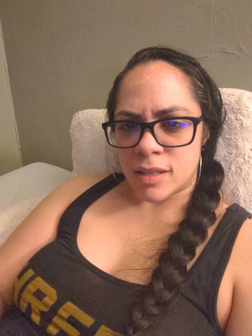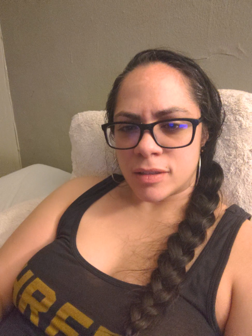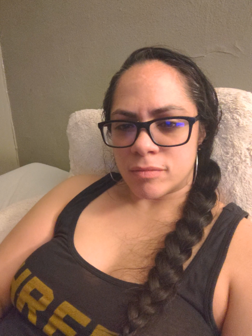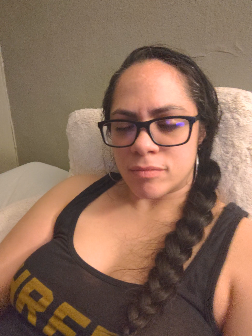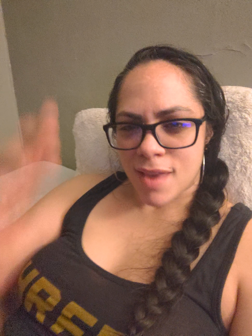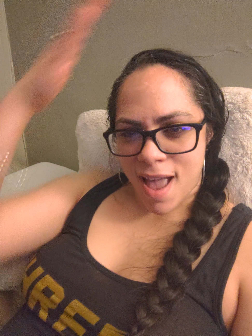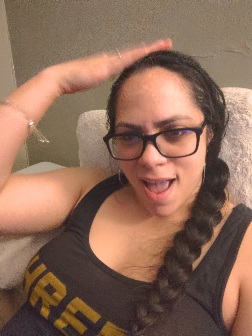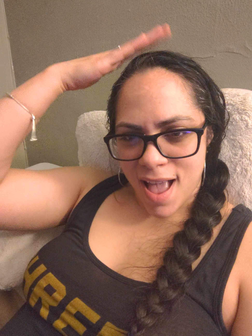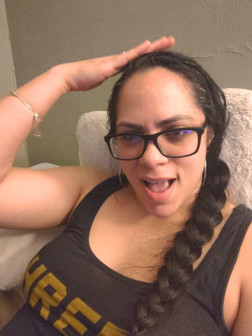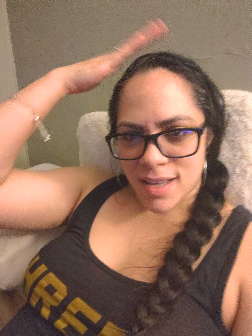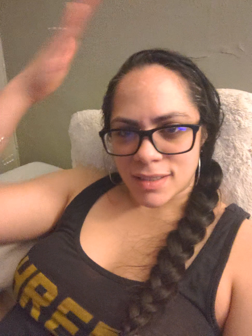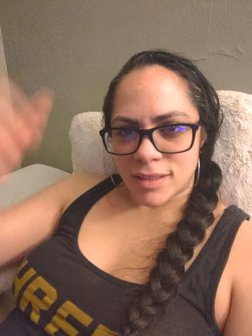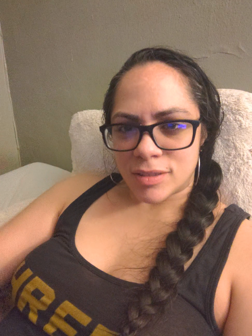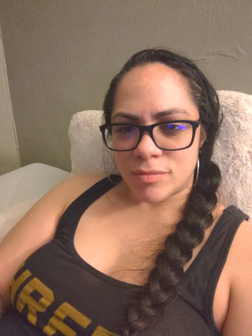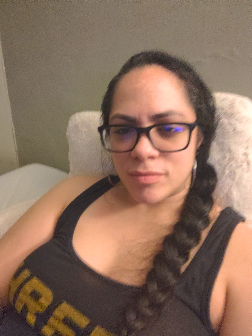hat